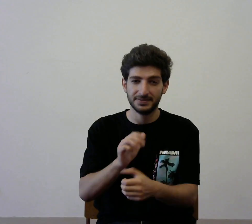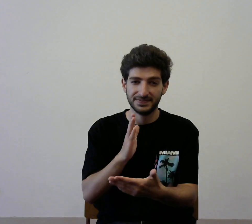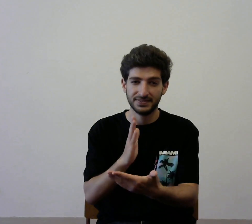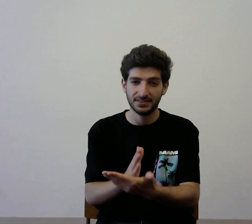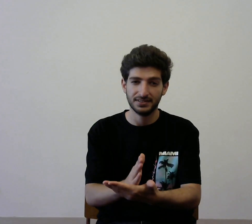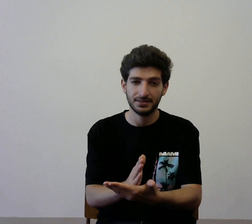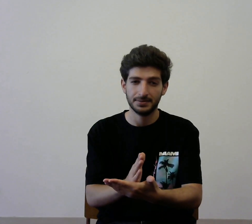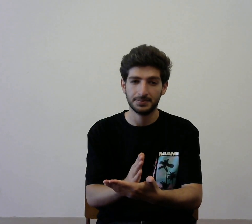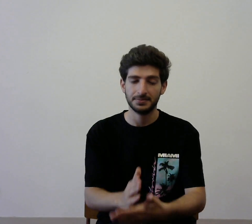var